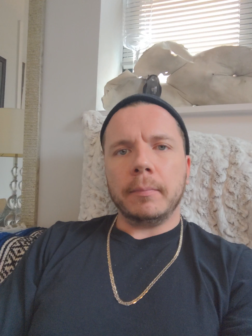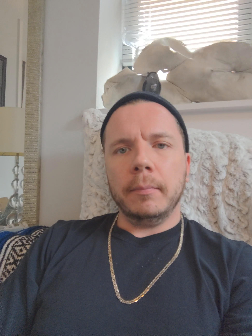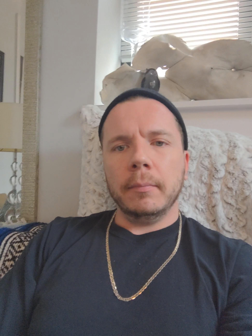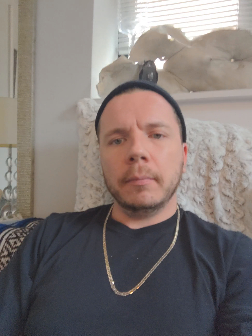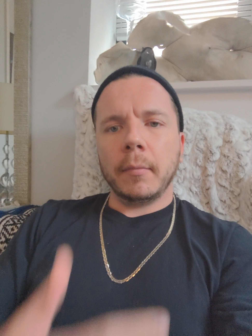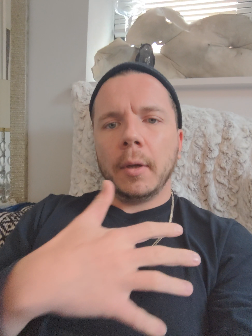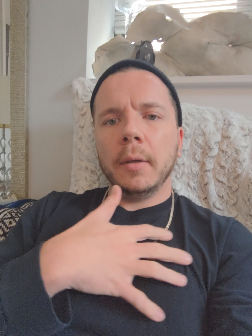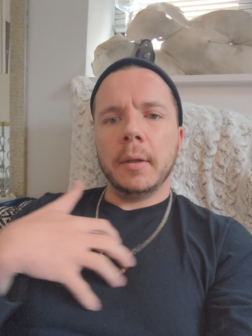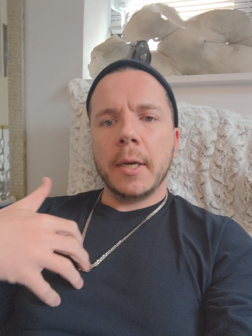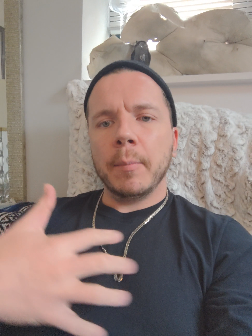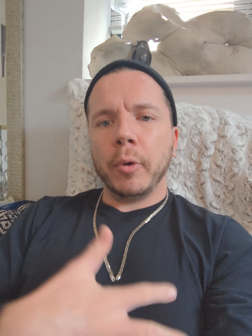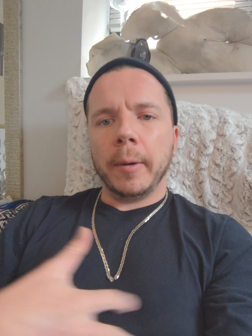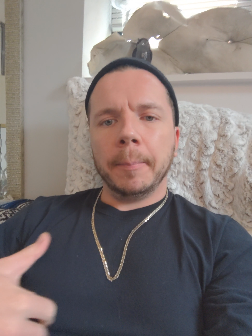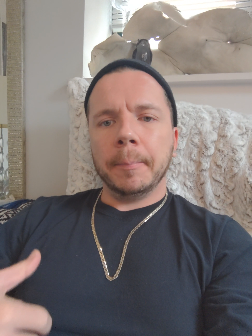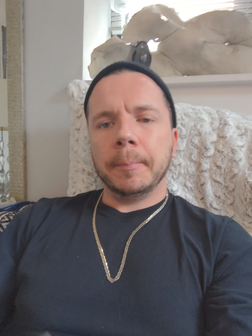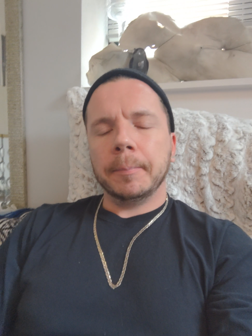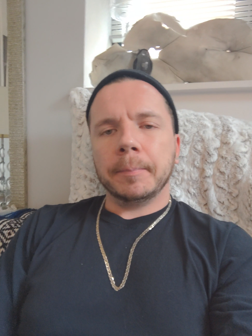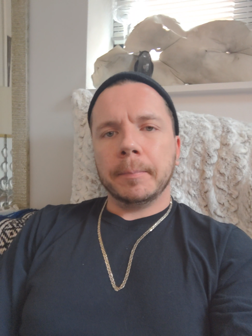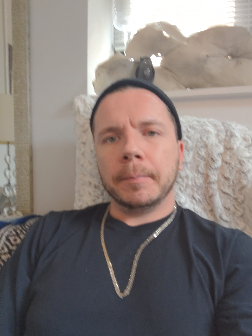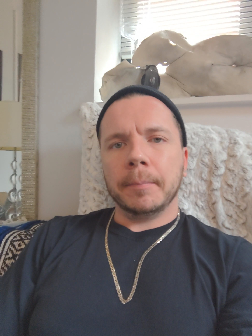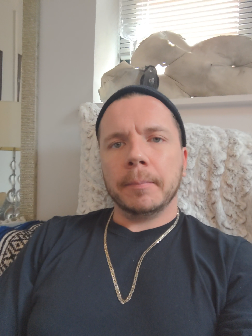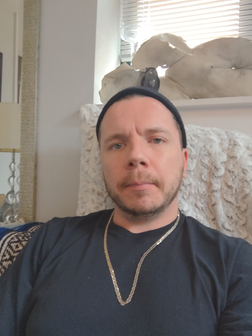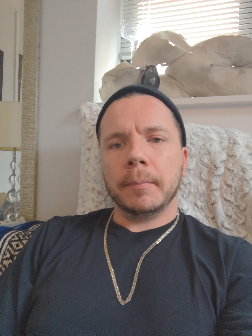zebra